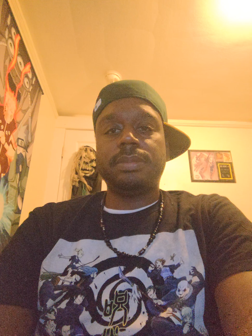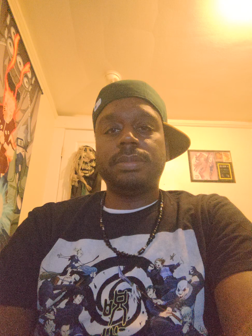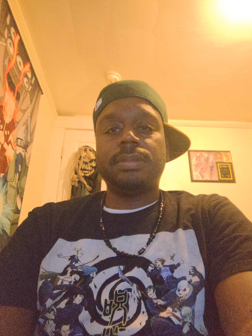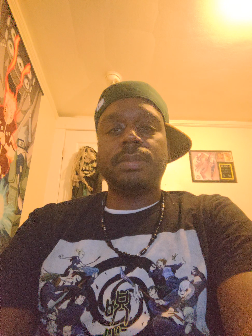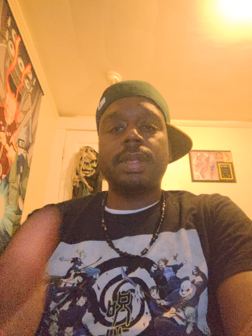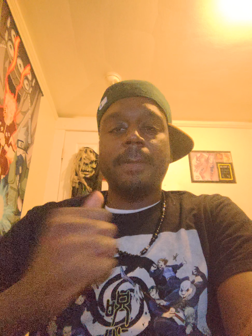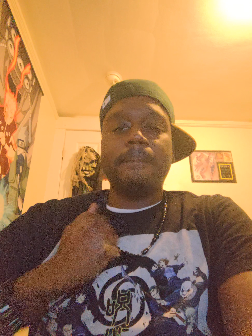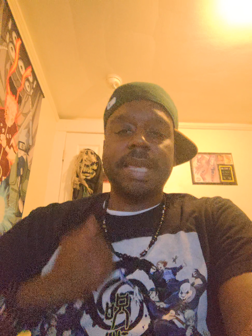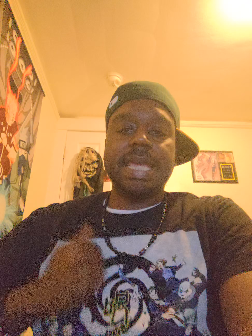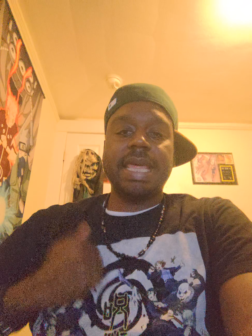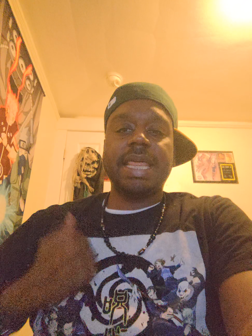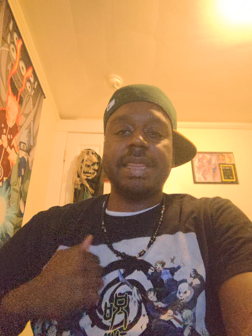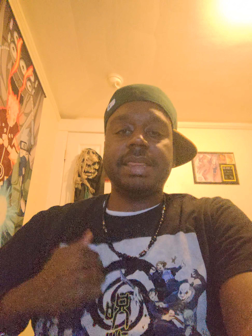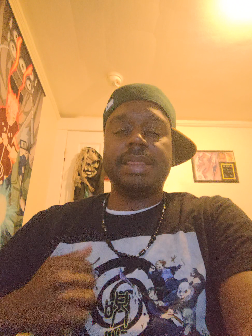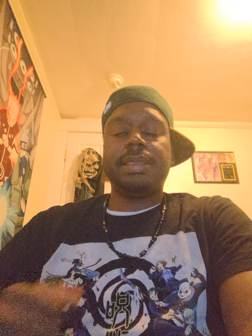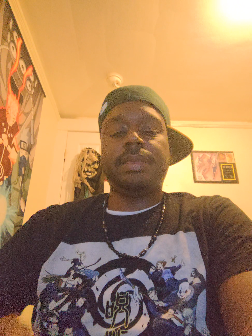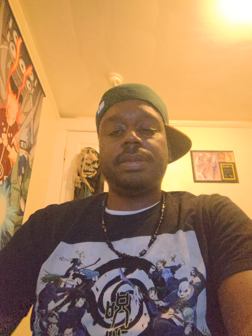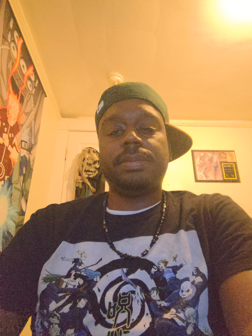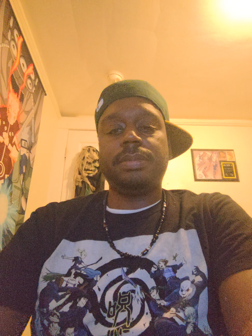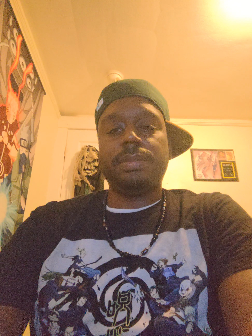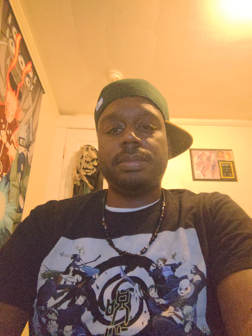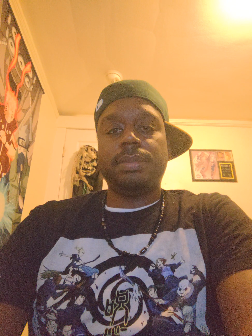bath